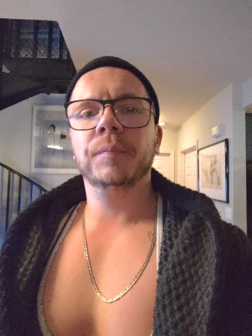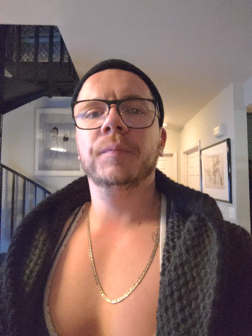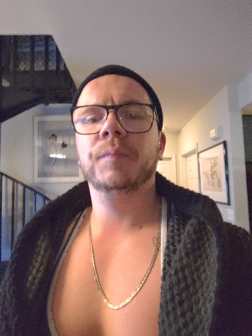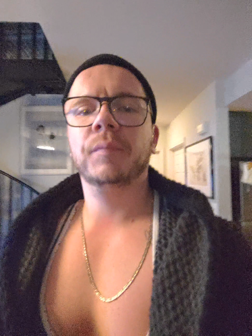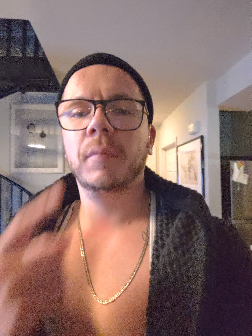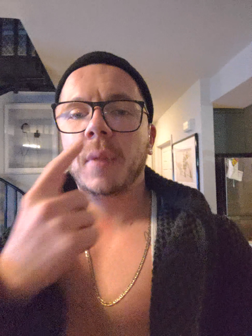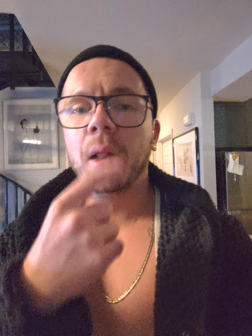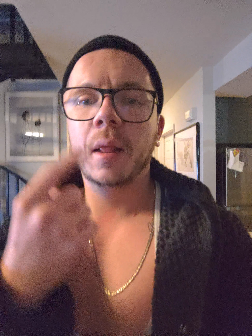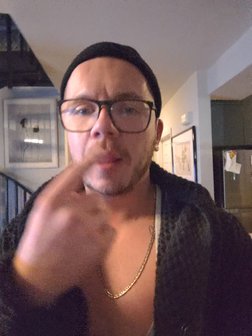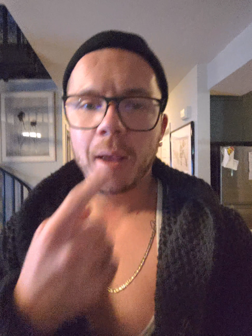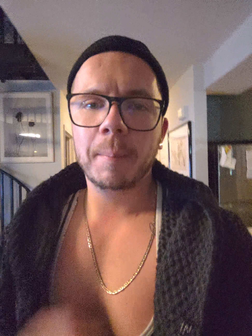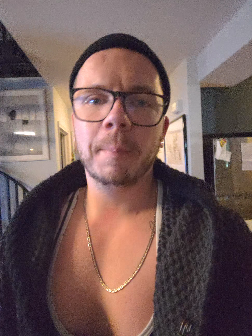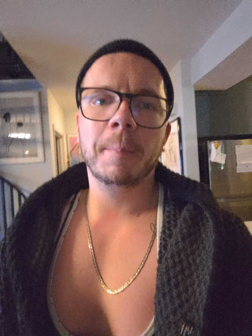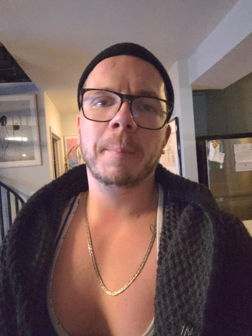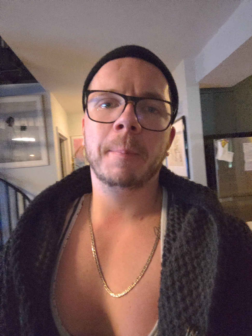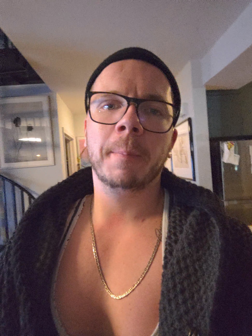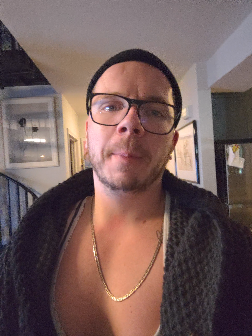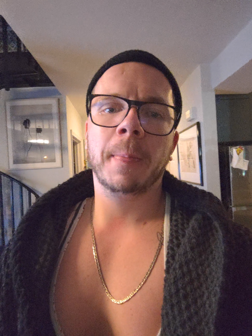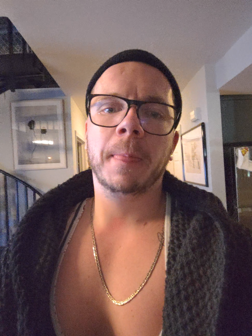lips